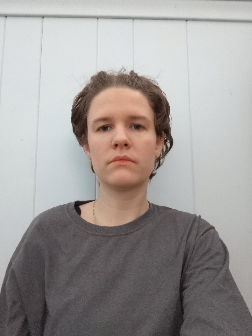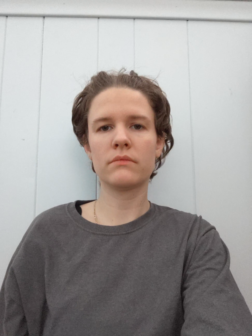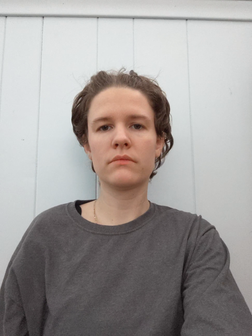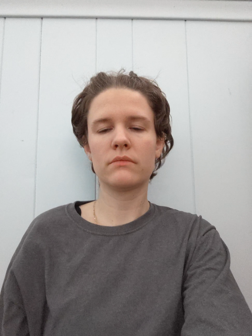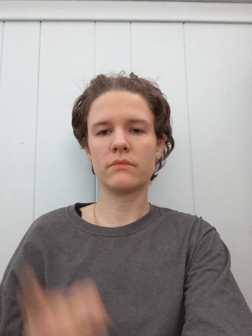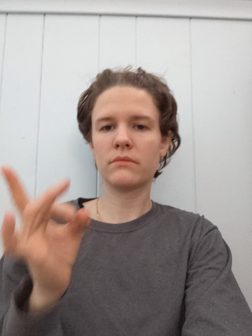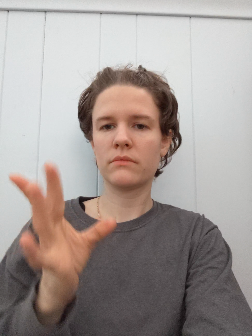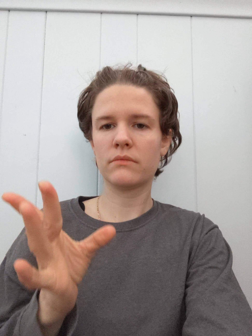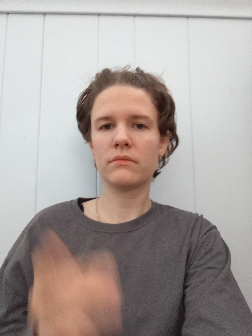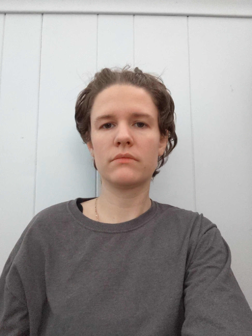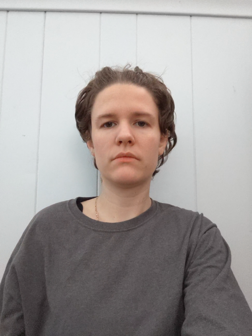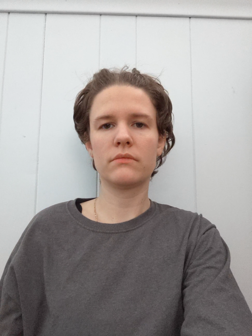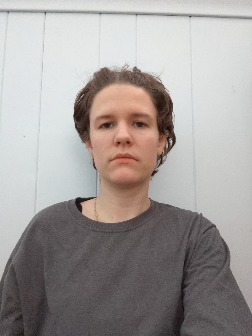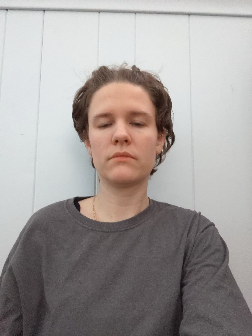yucky